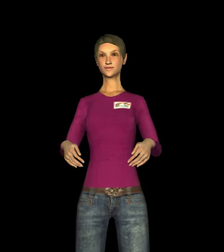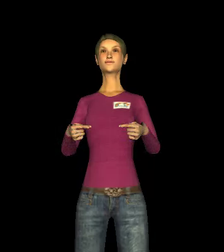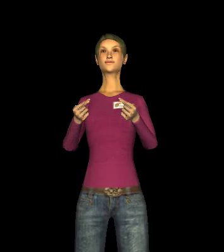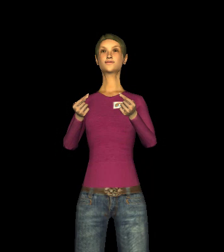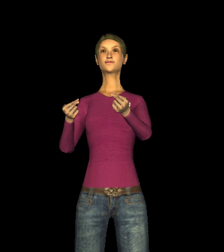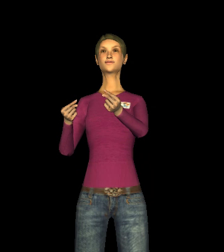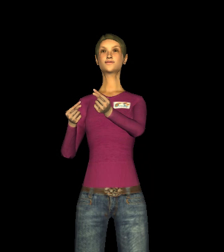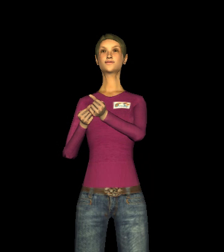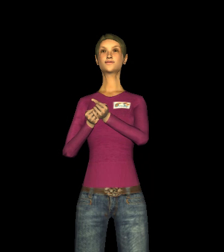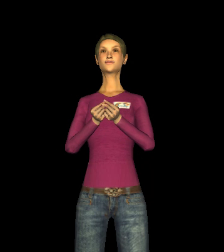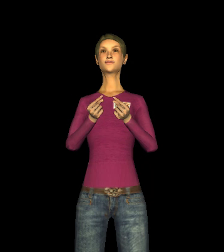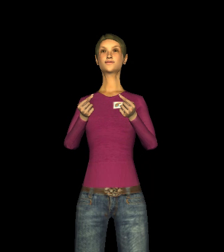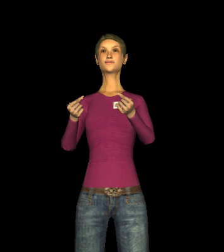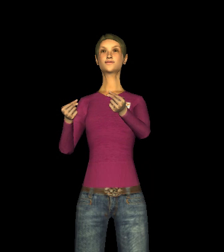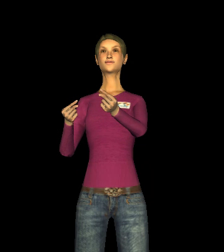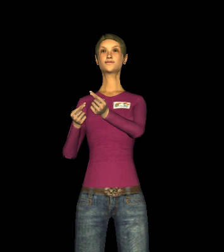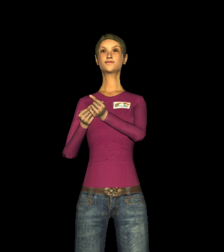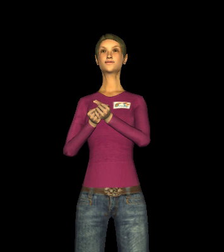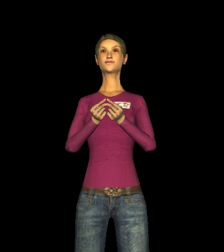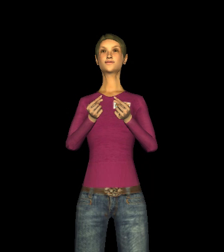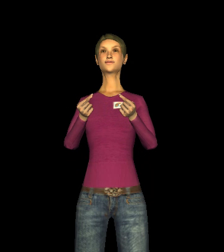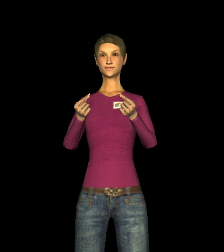اقتصاد